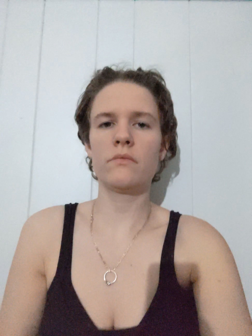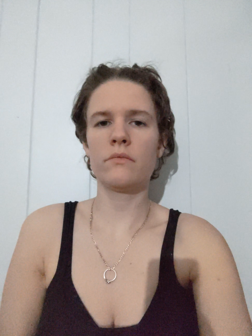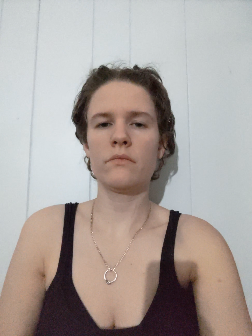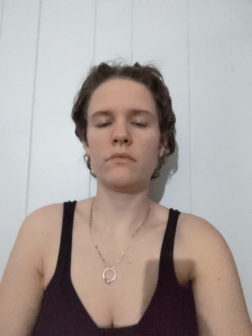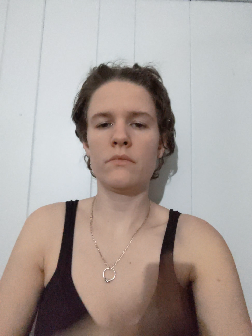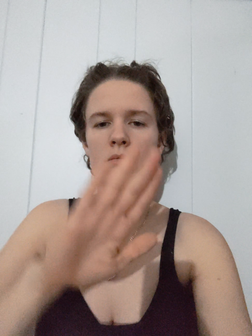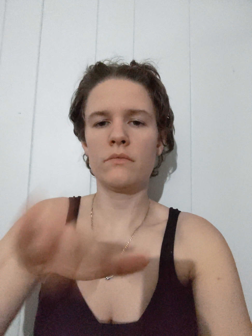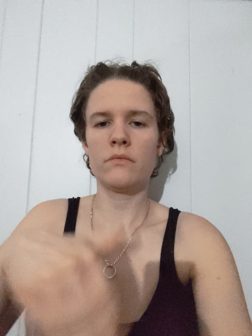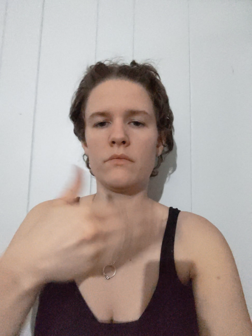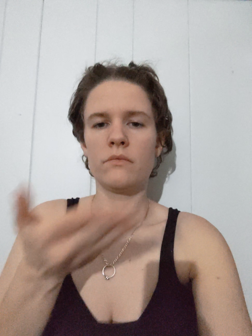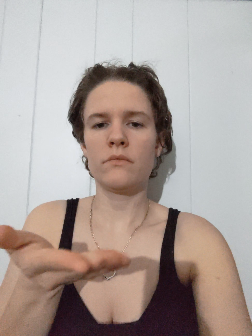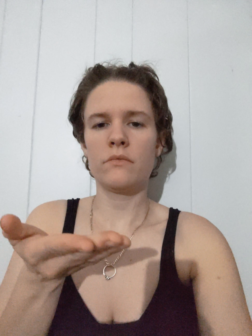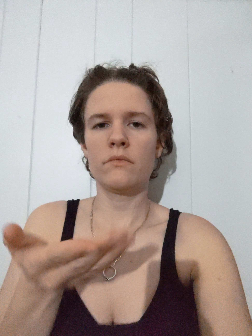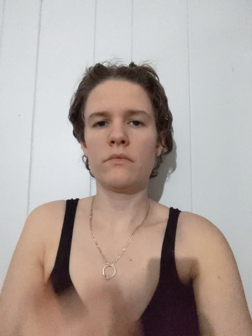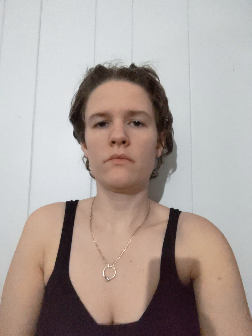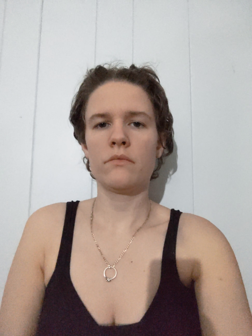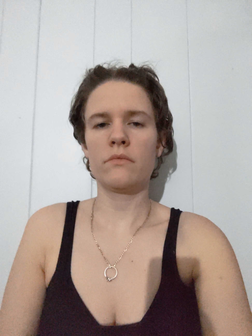all